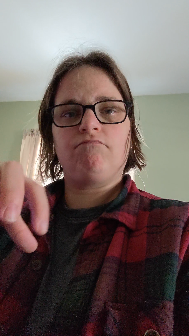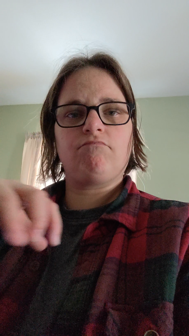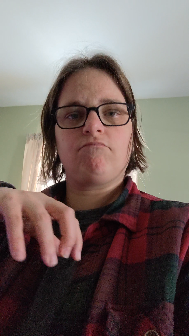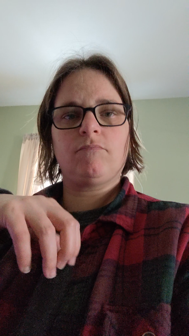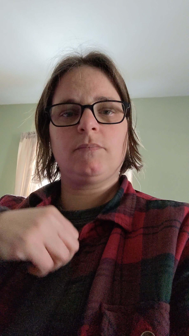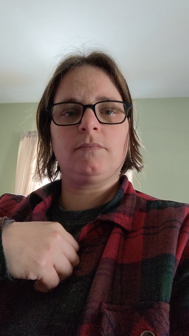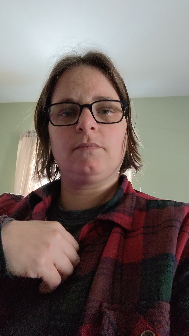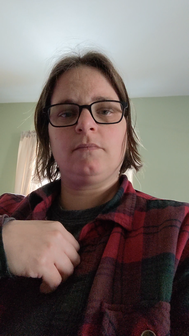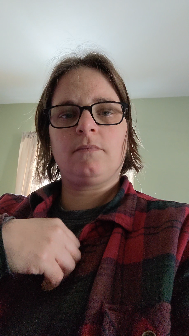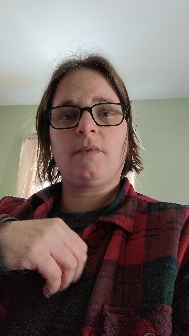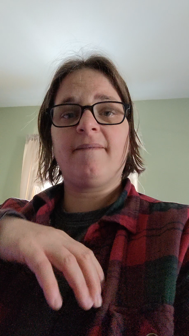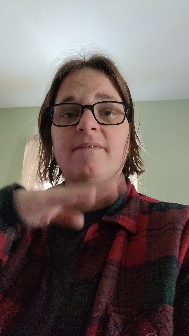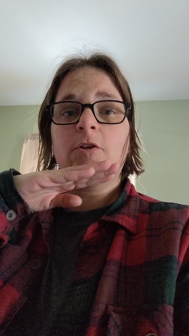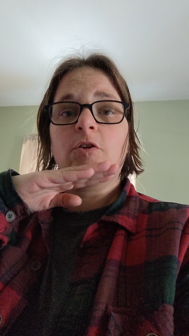full